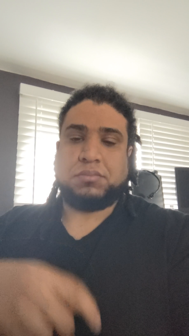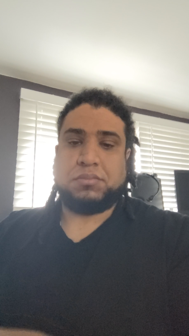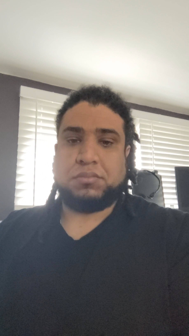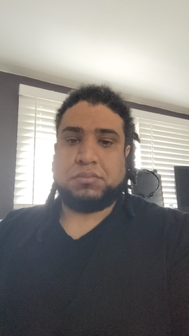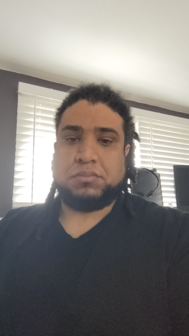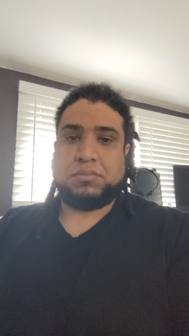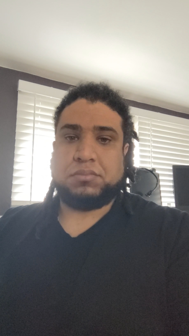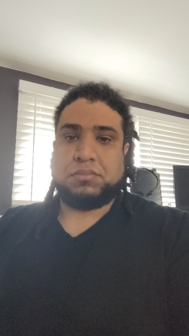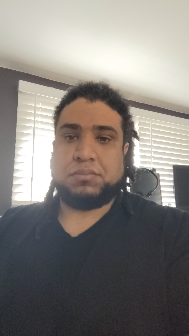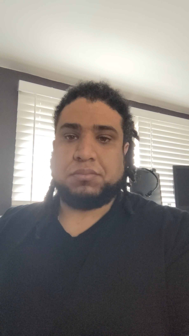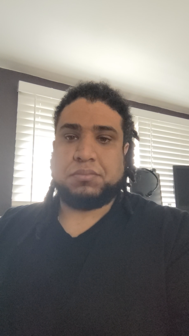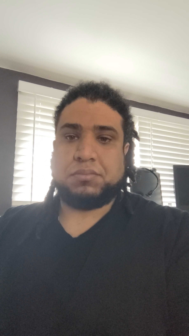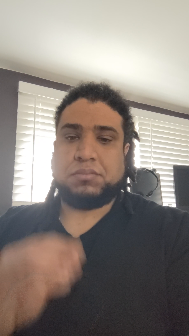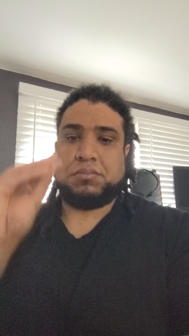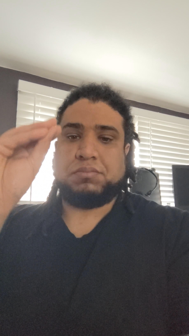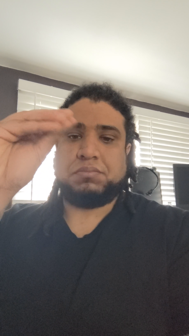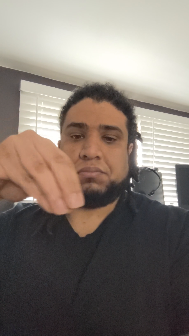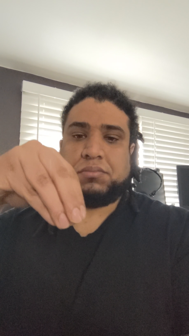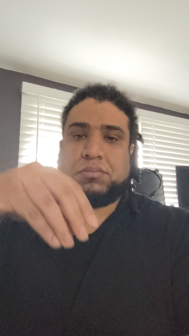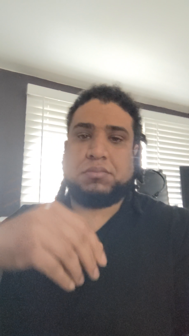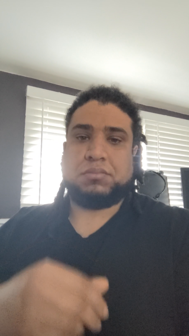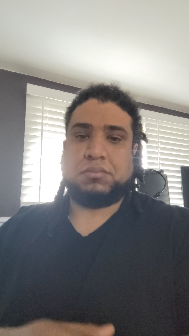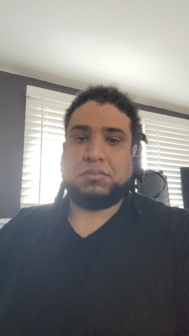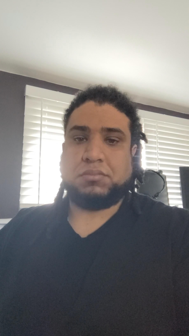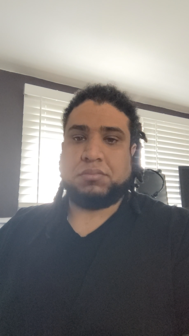put